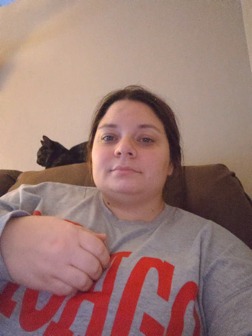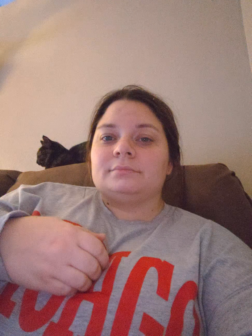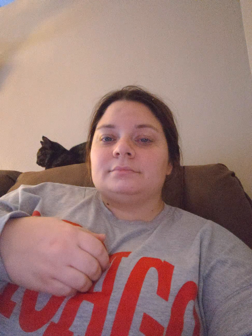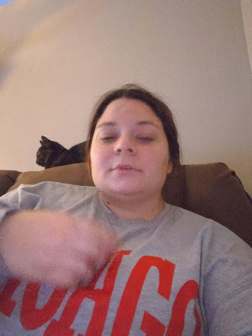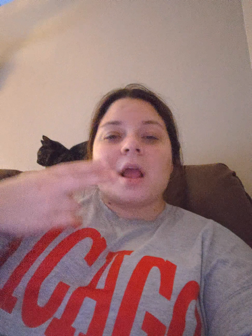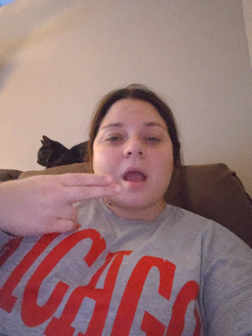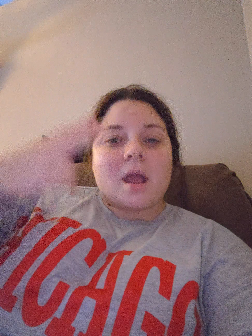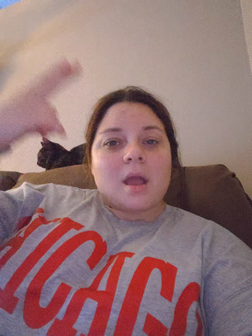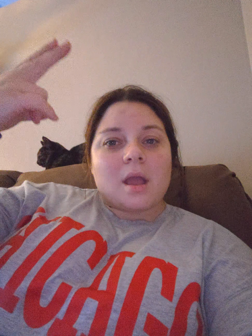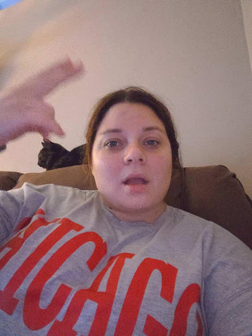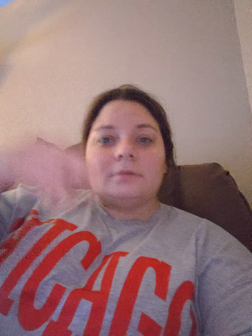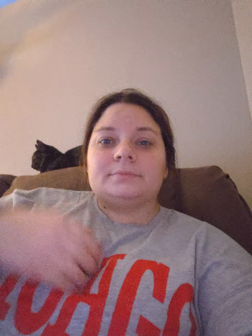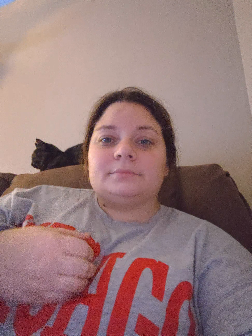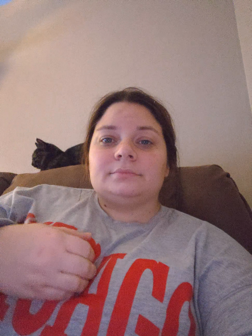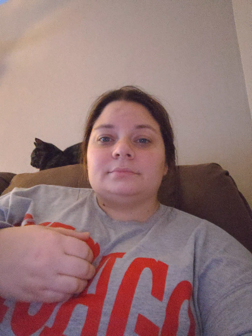high